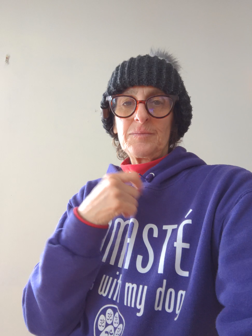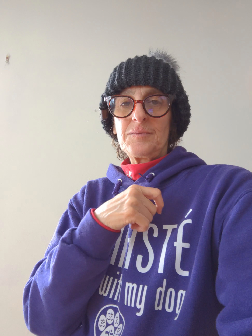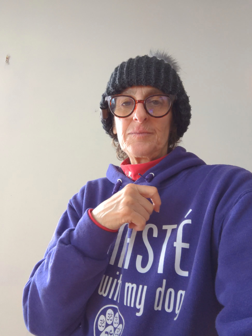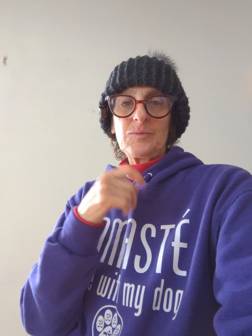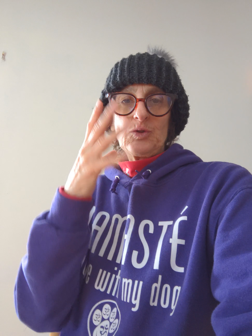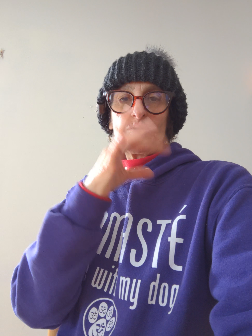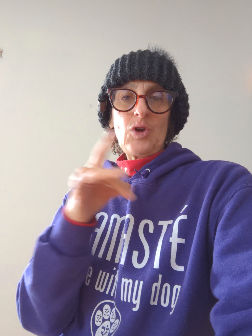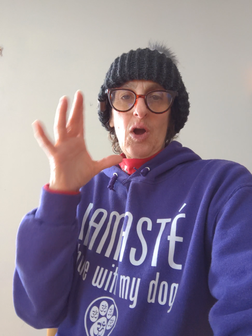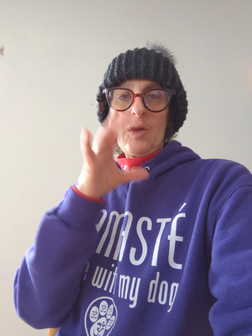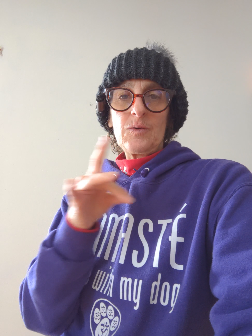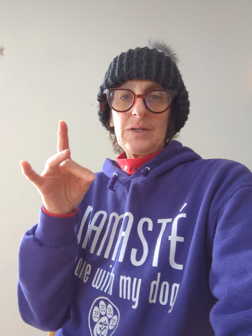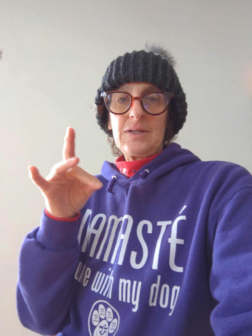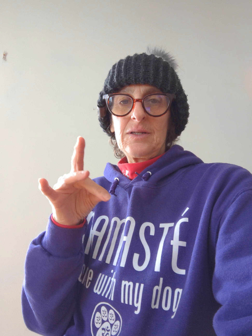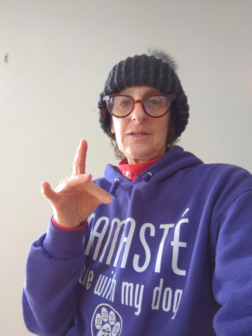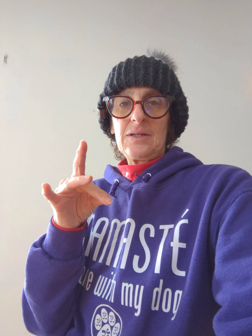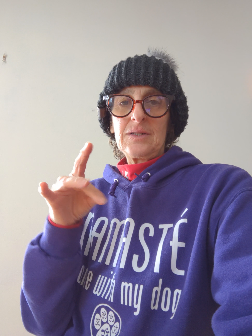story